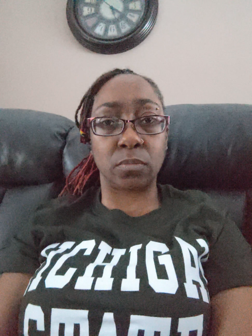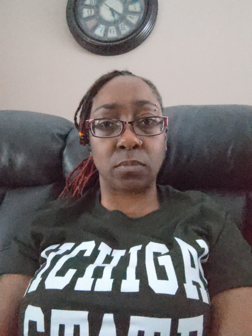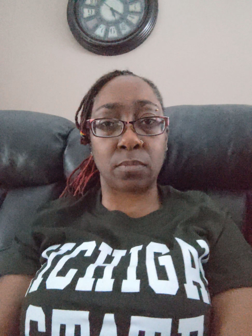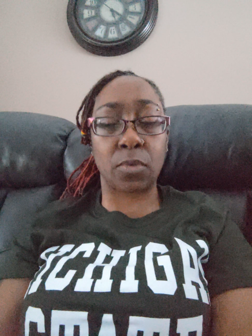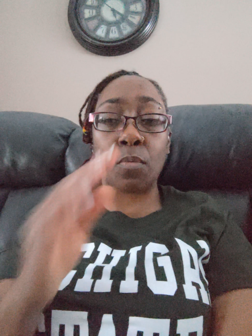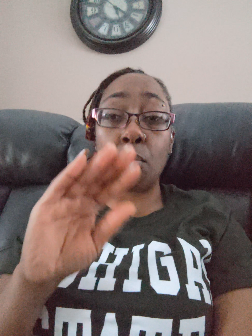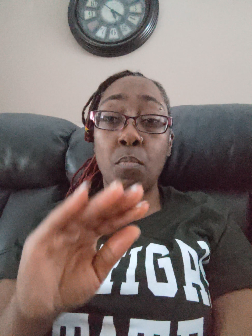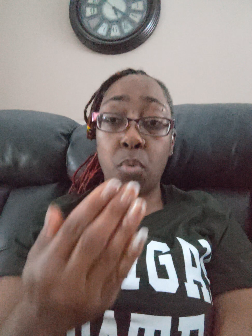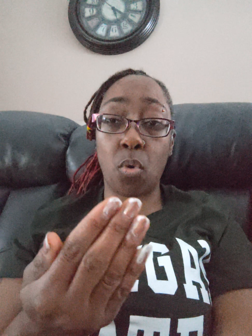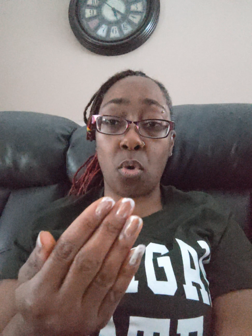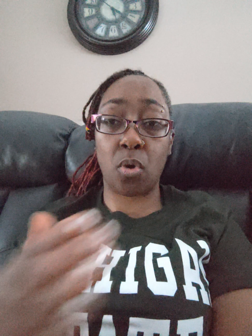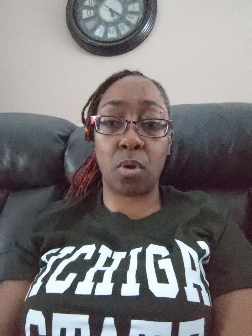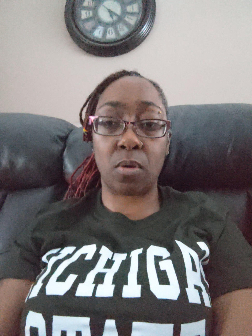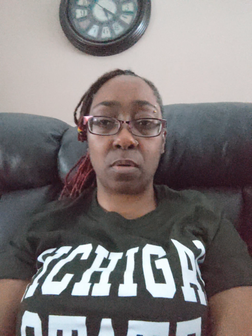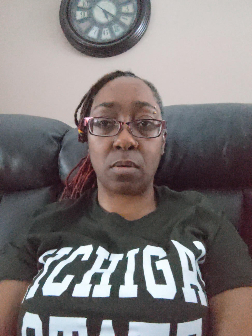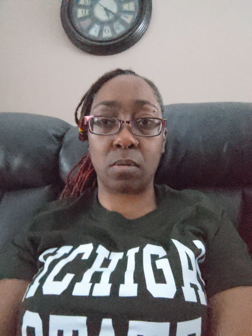book